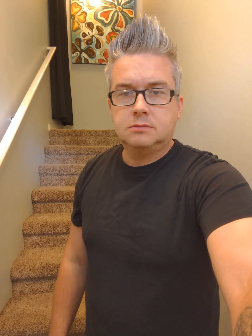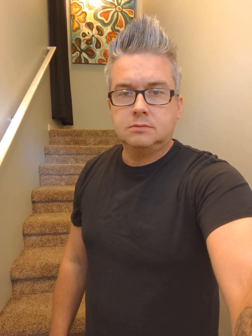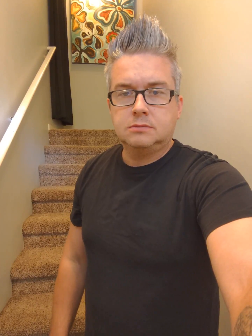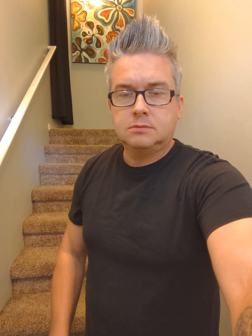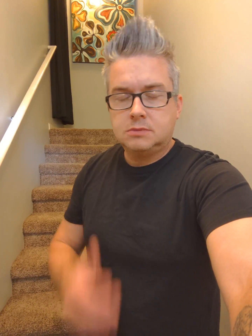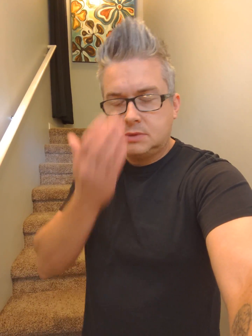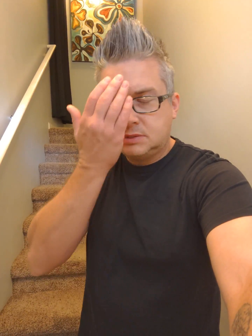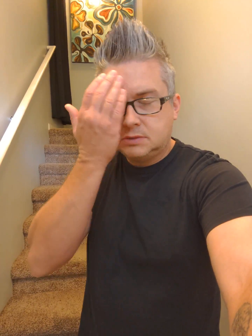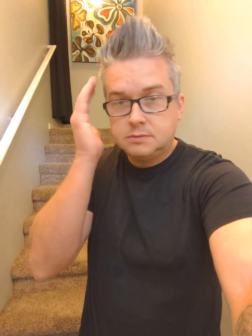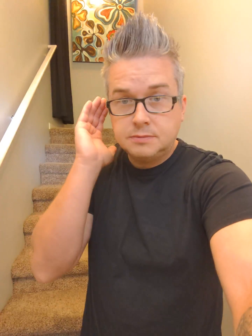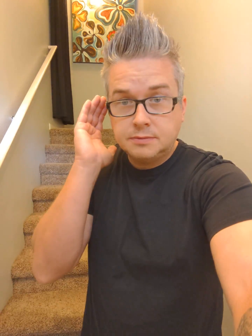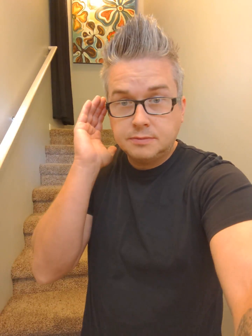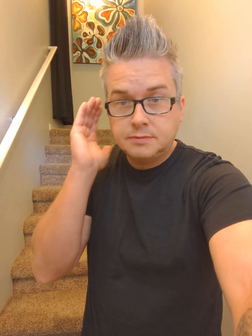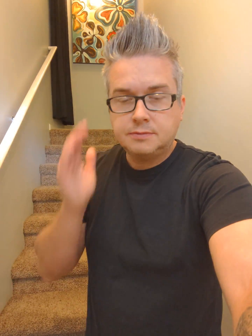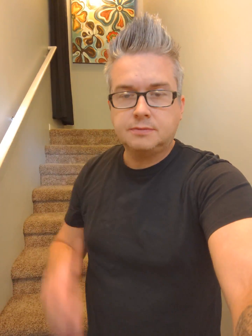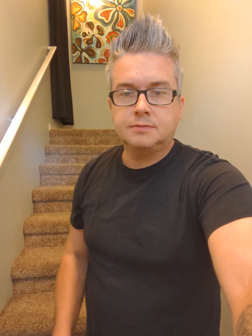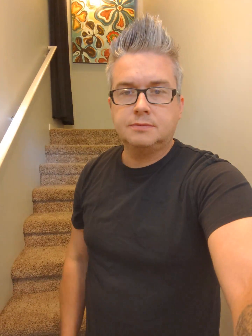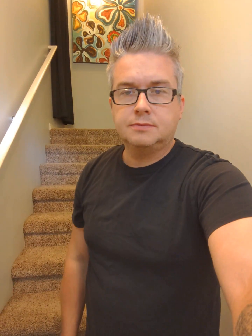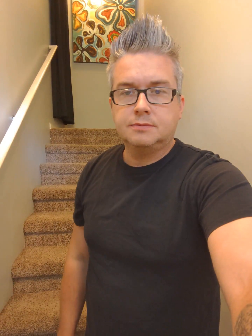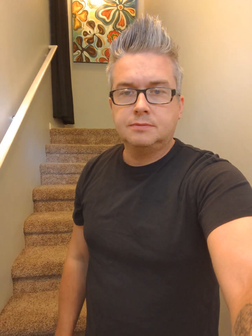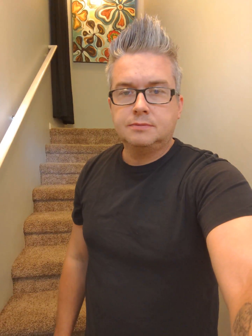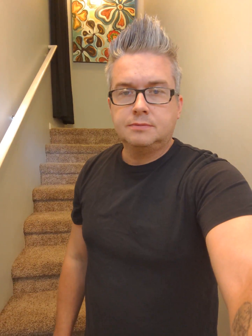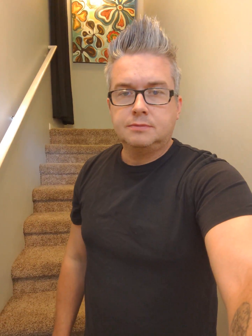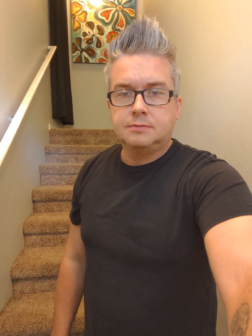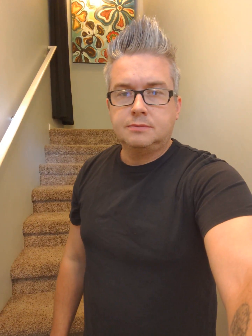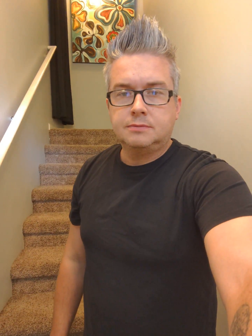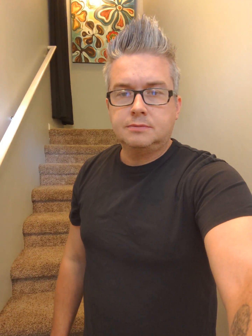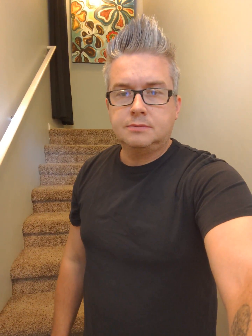peekaboo